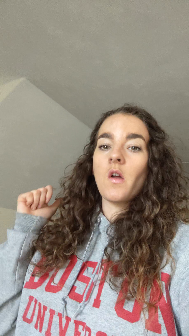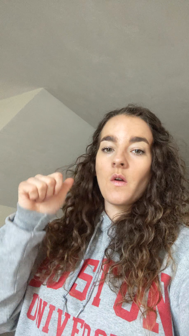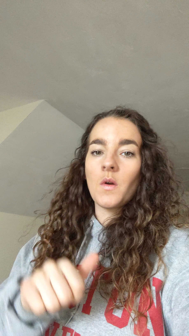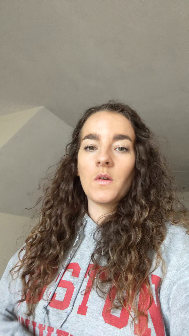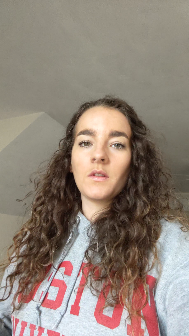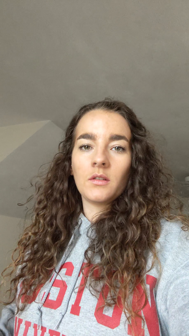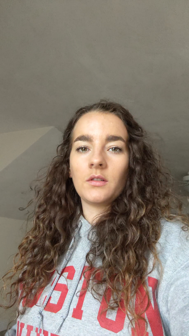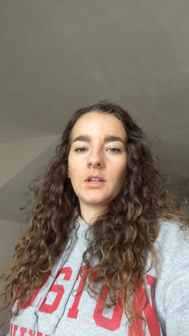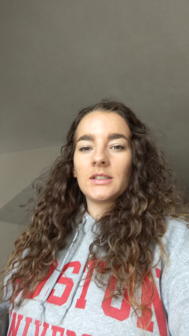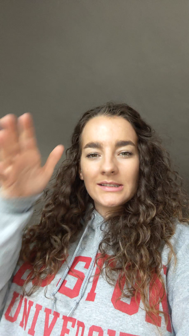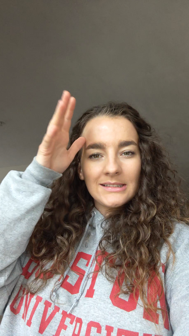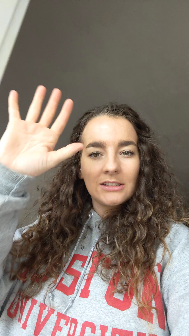deer